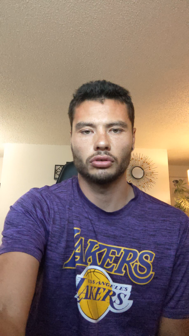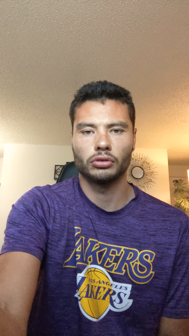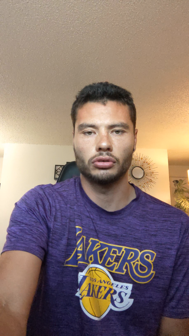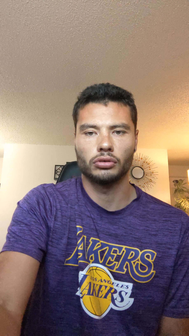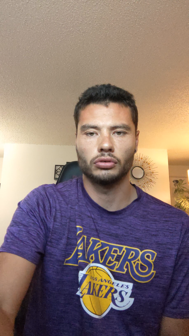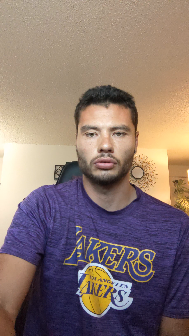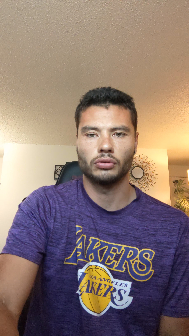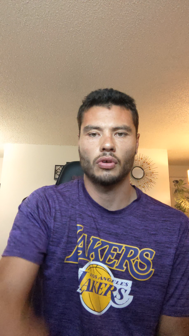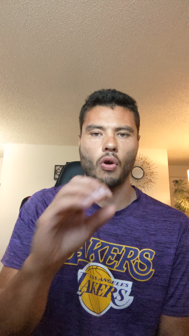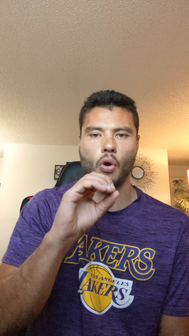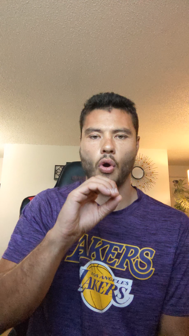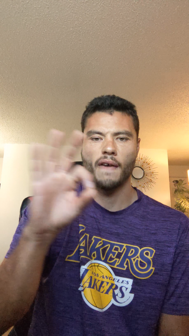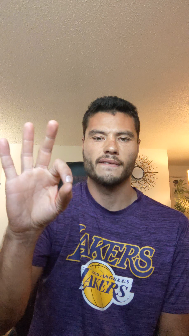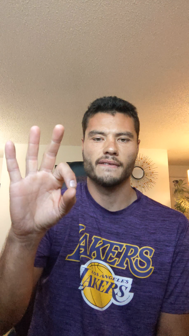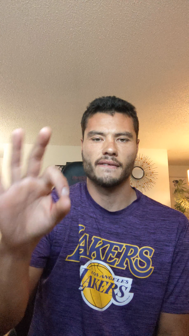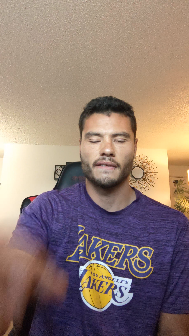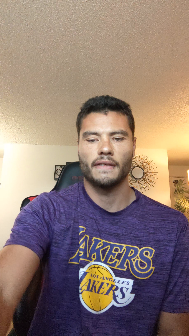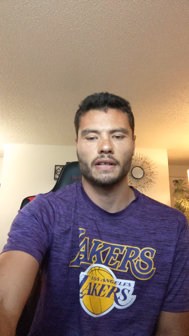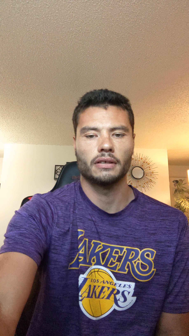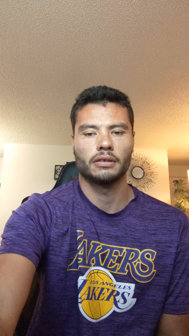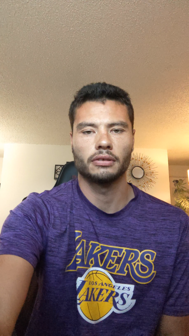off